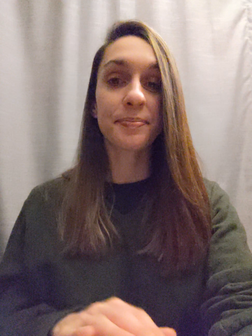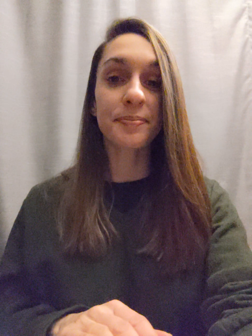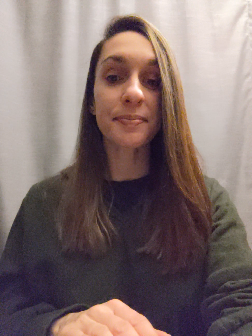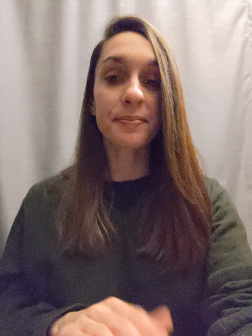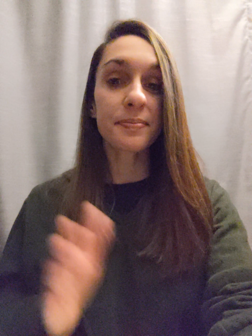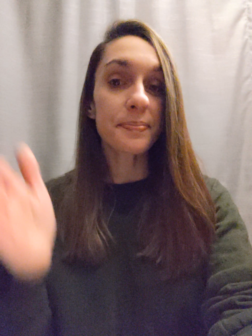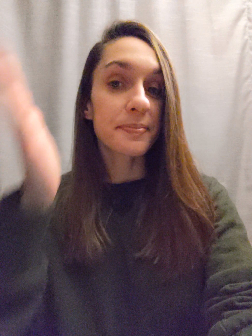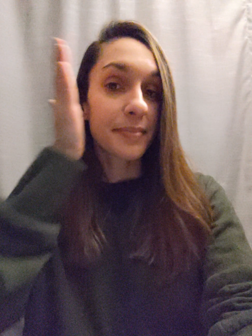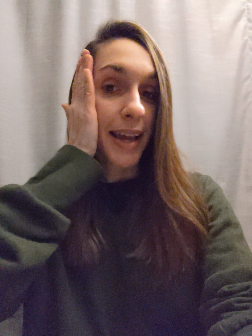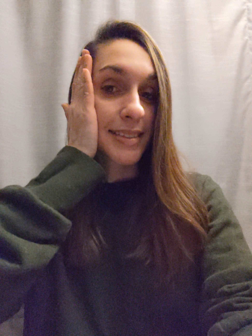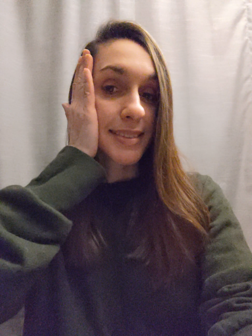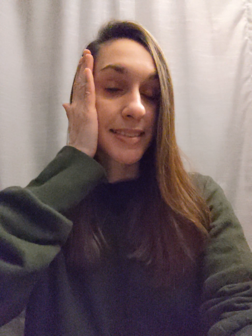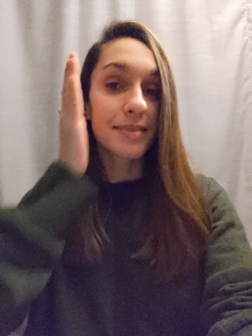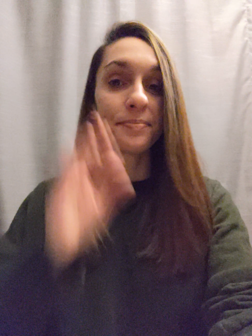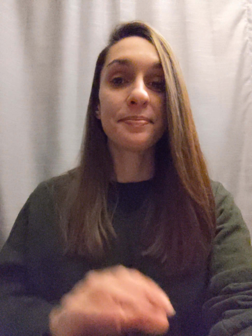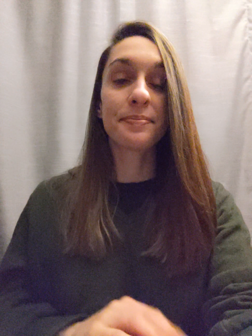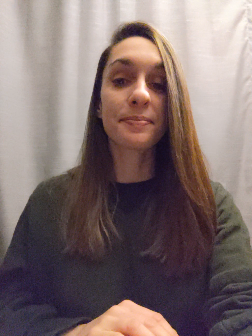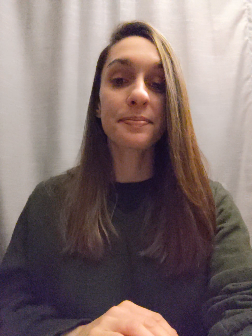bed